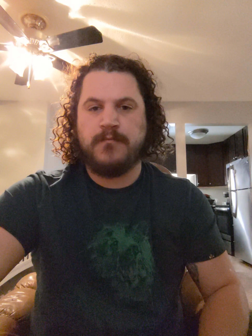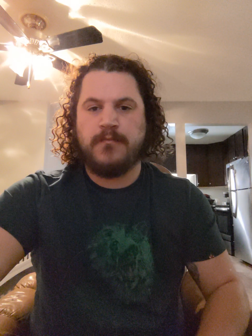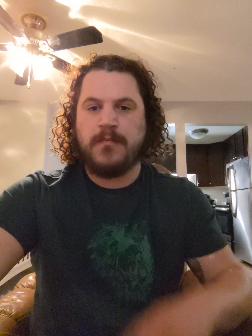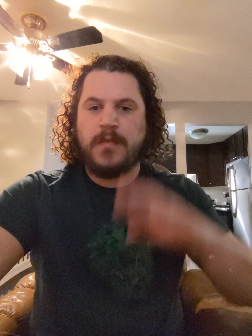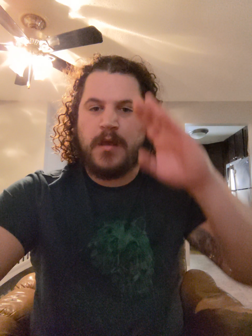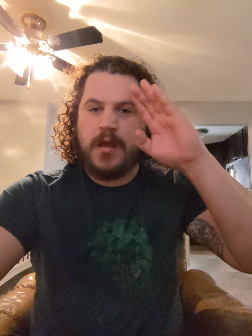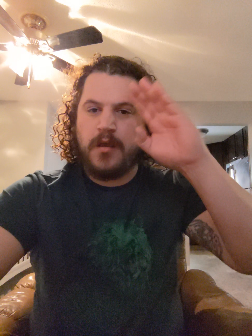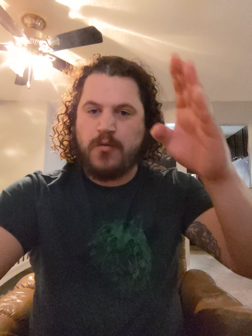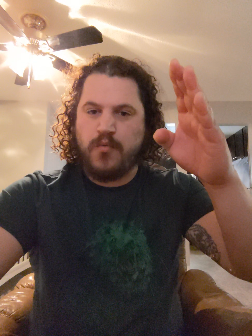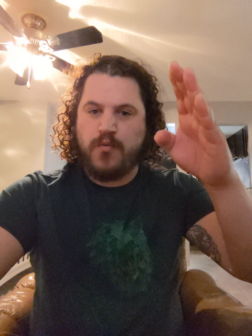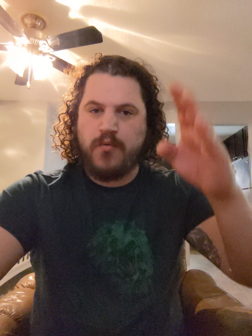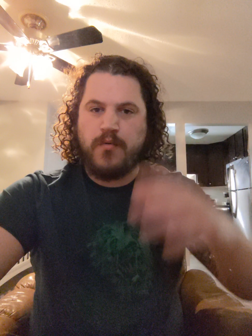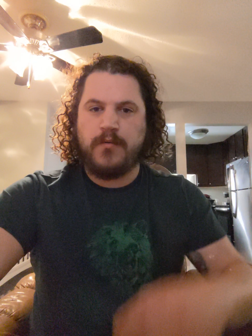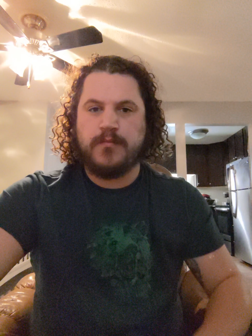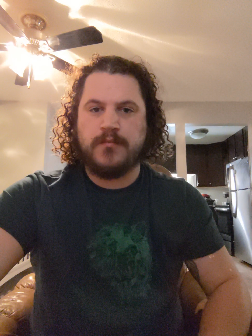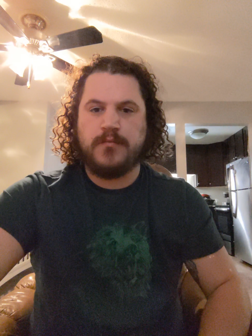hello